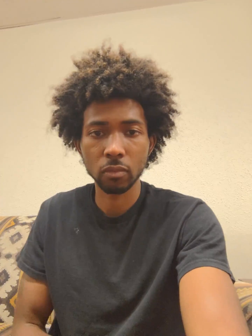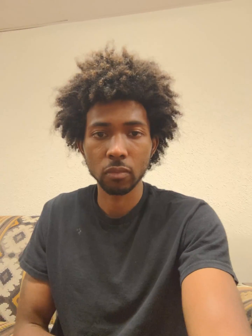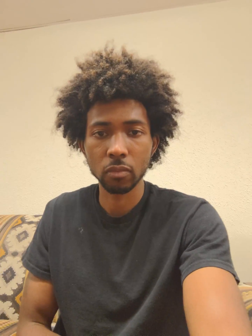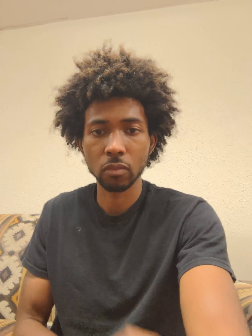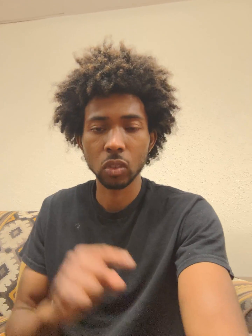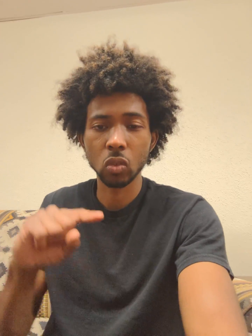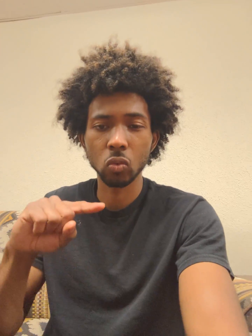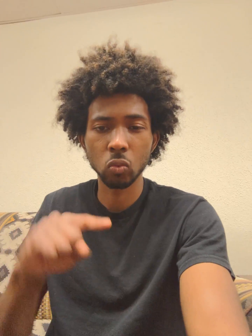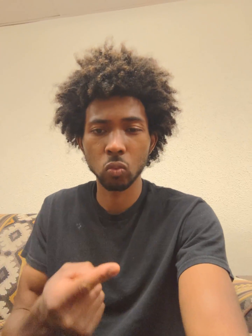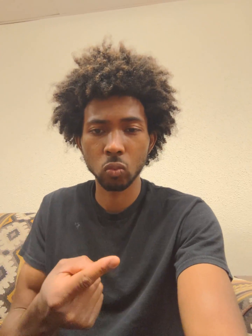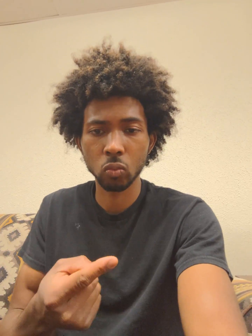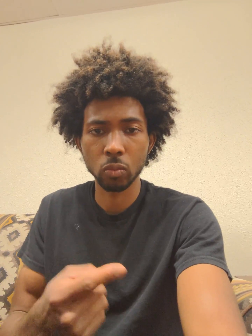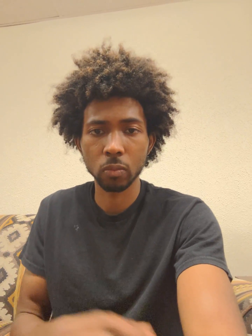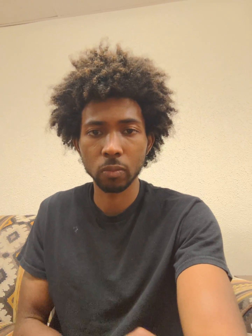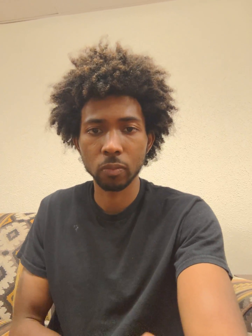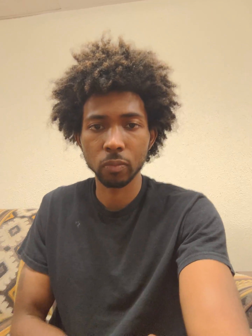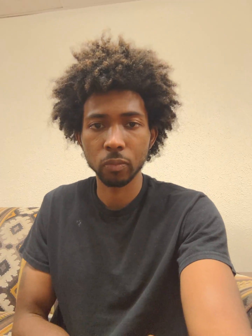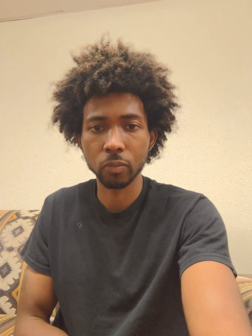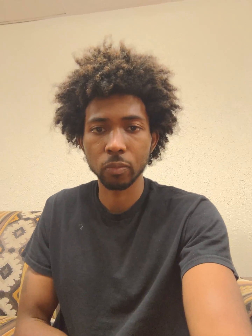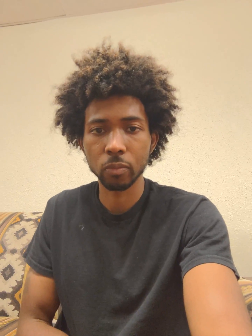hurt